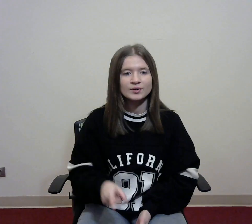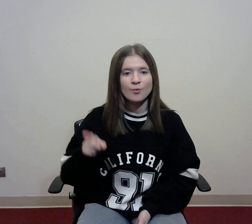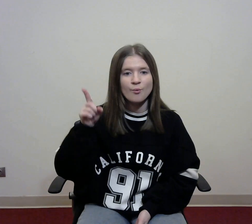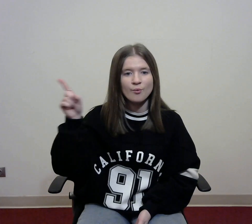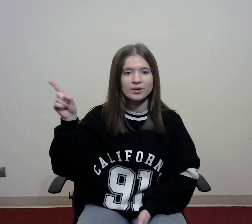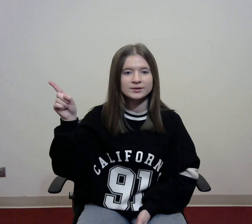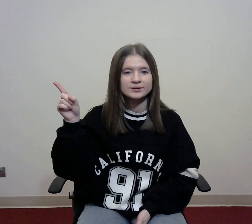onun